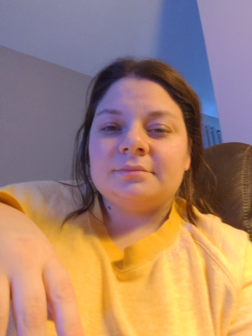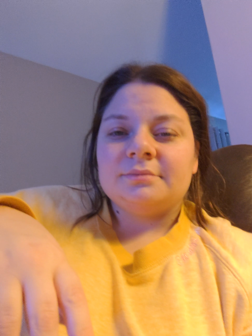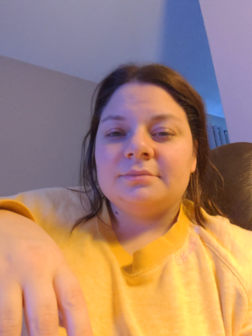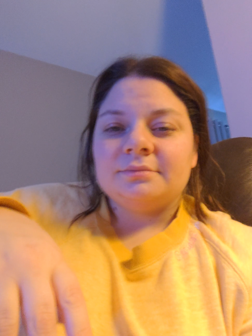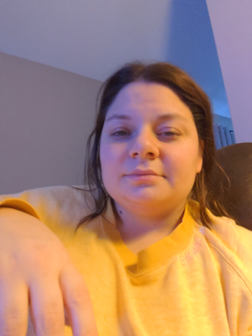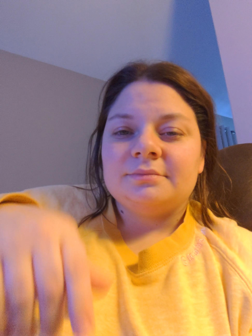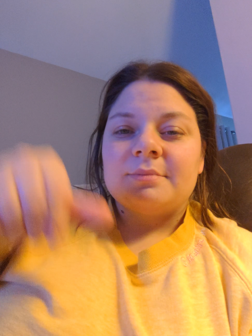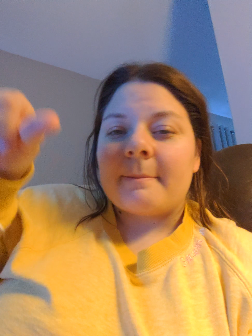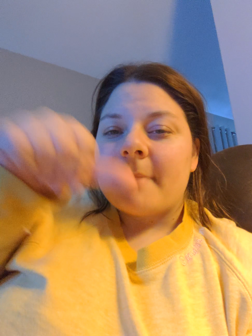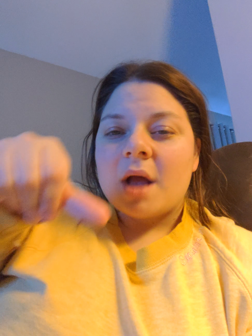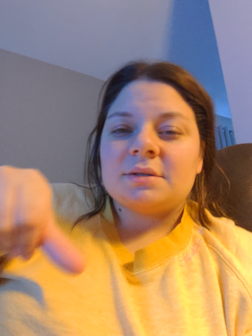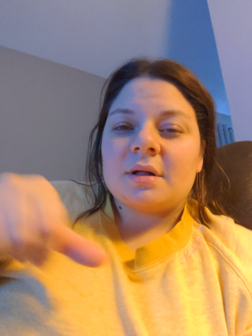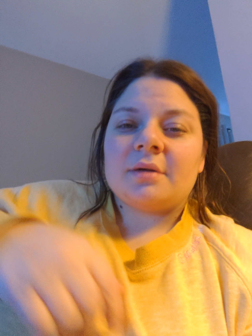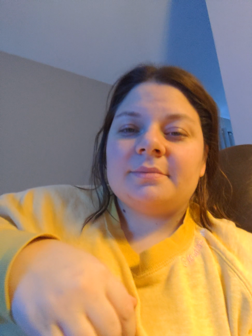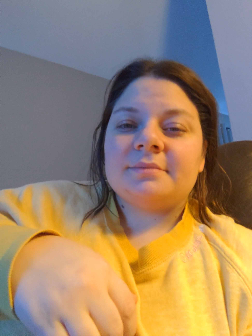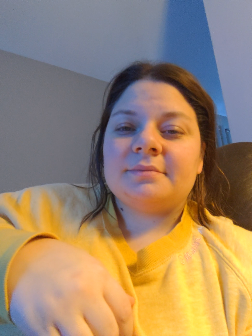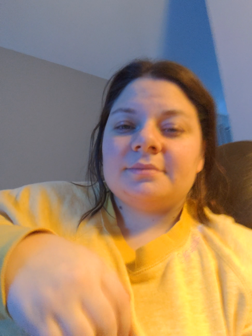puzzle